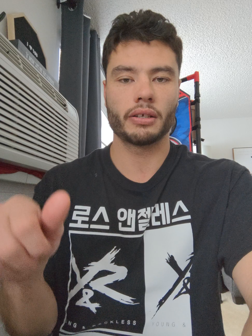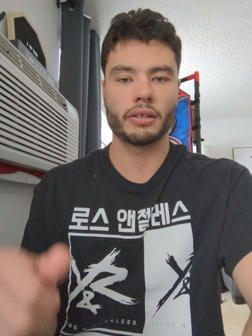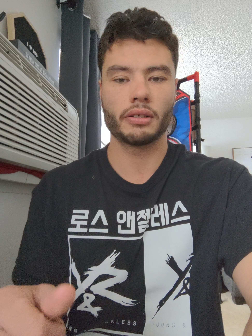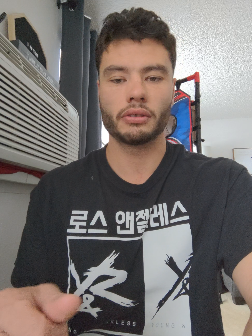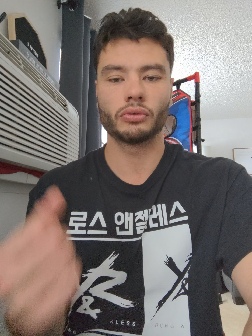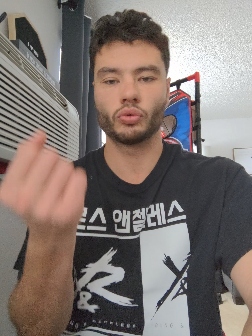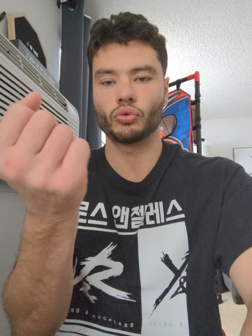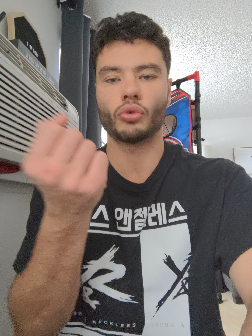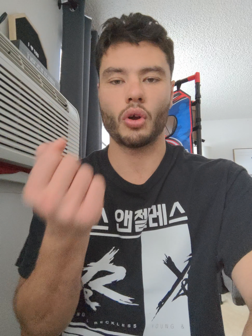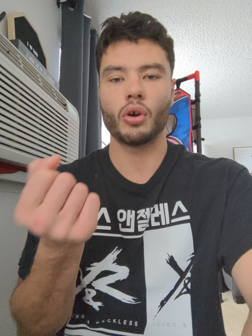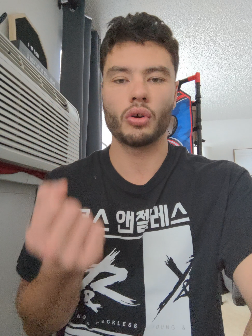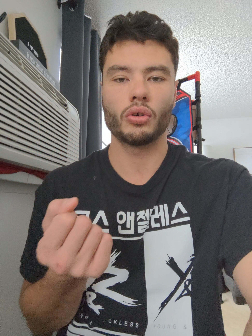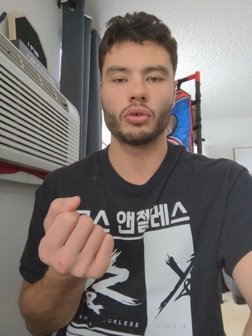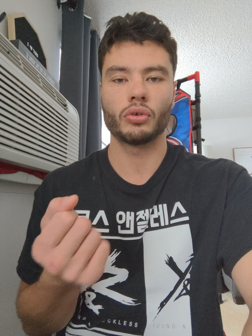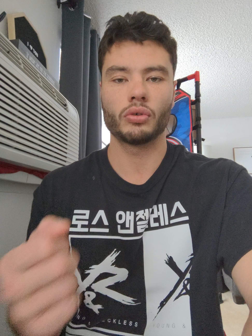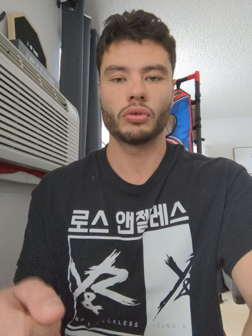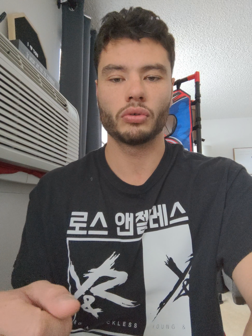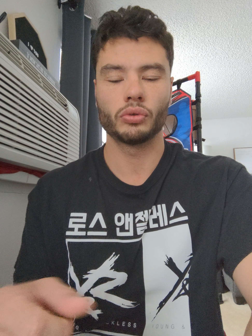drawer